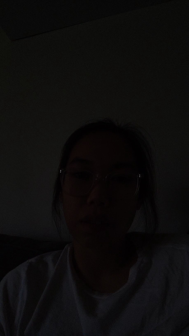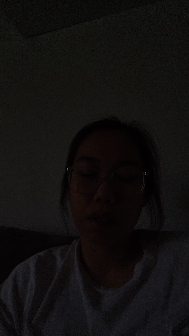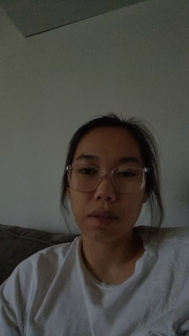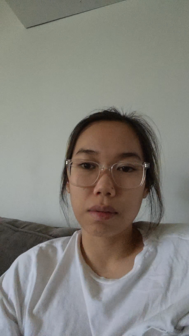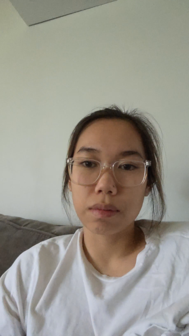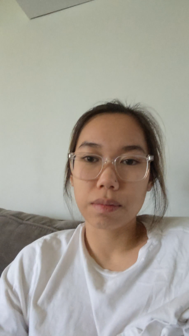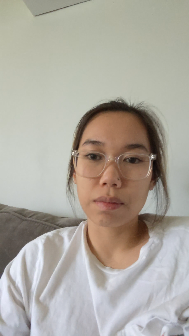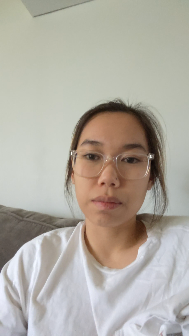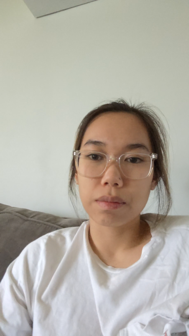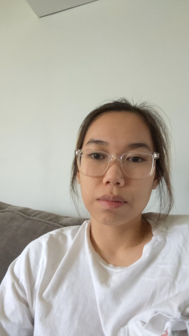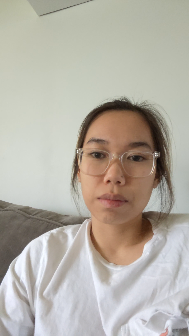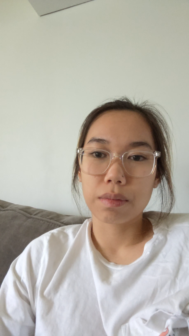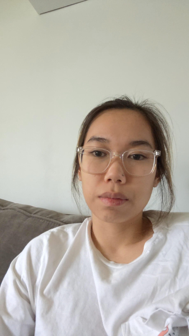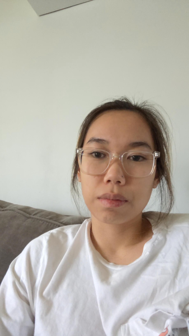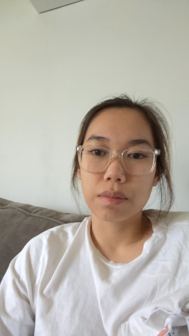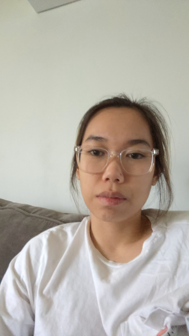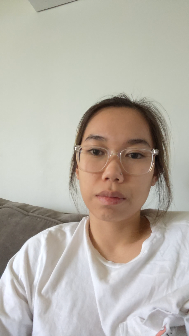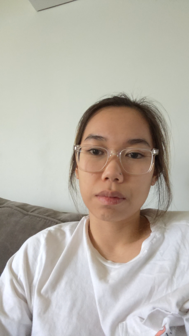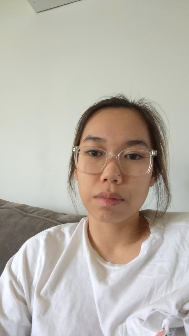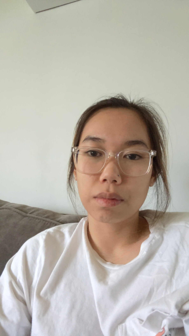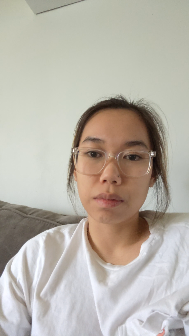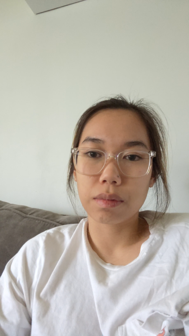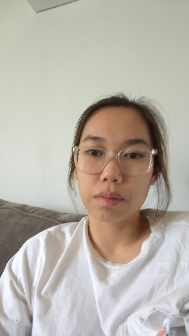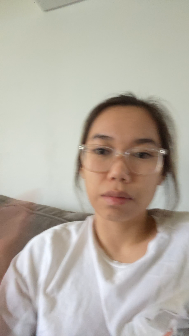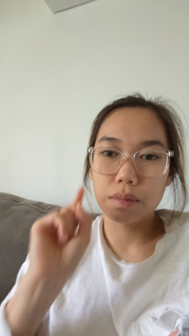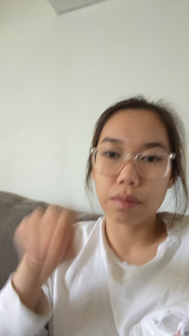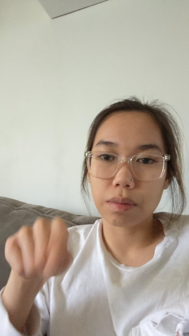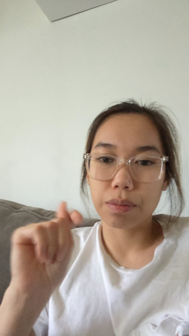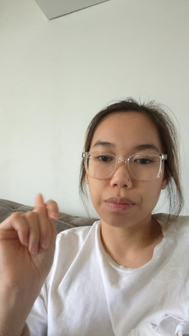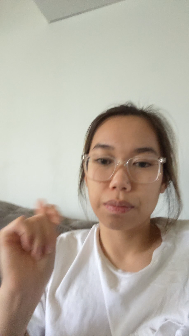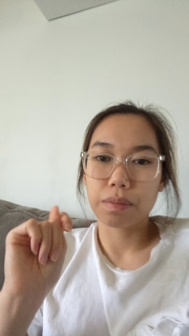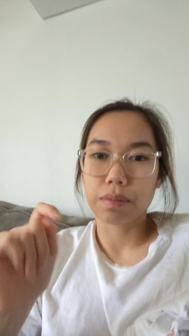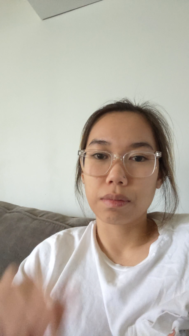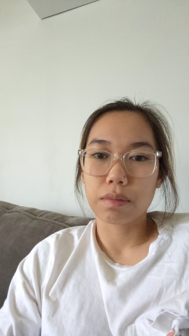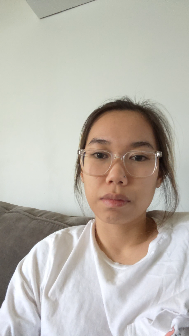go potty